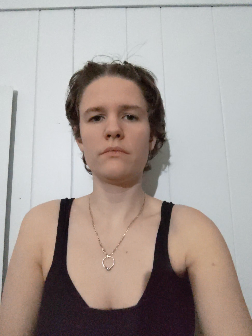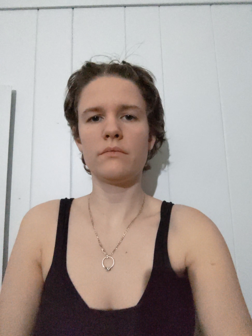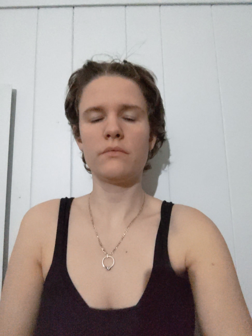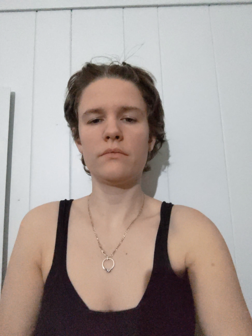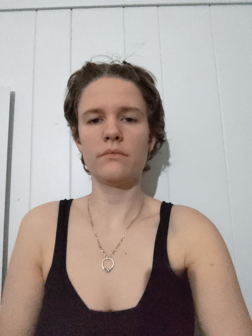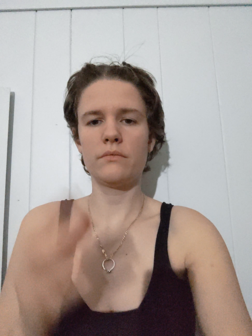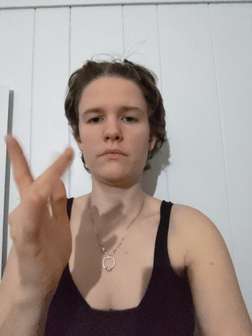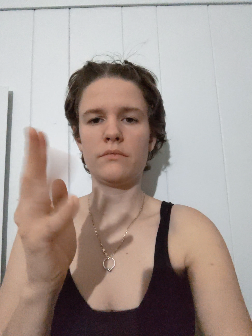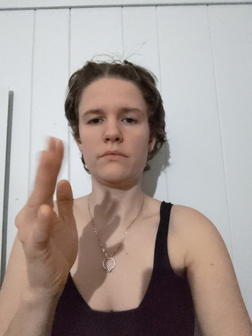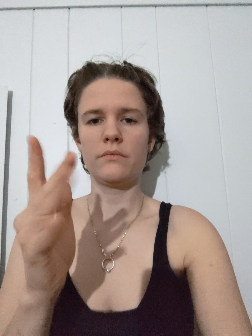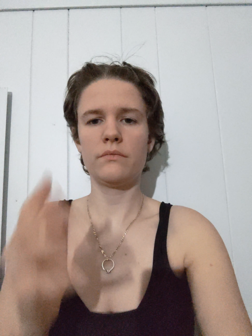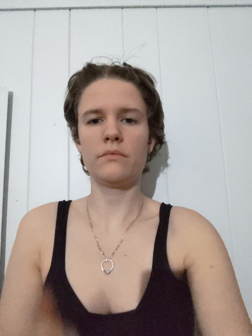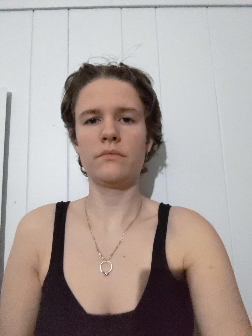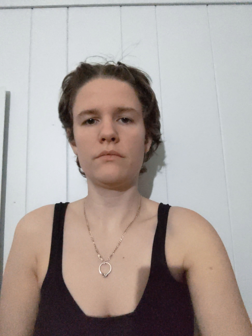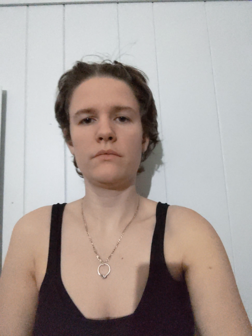finger